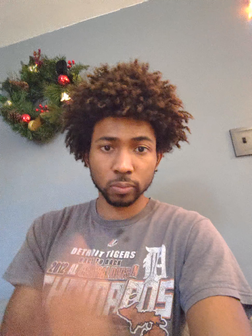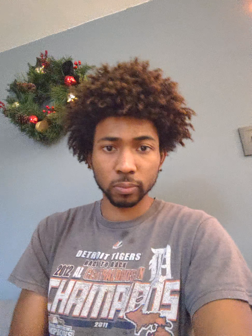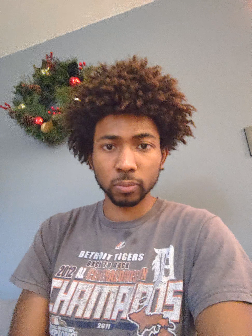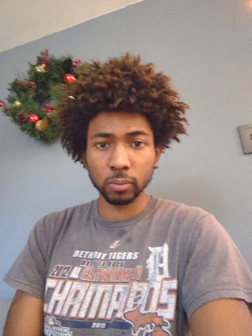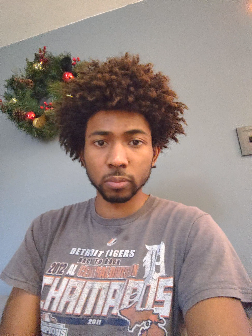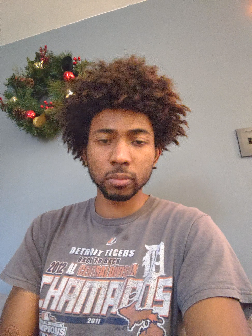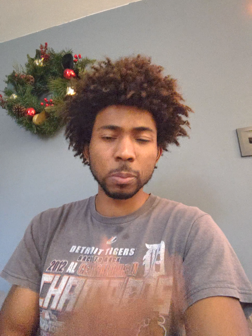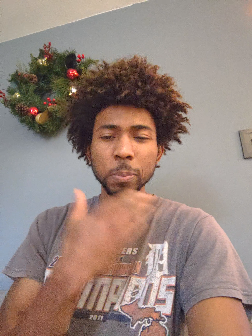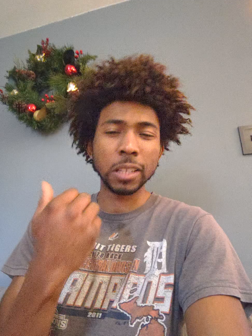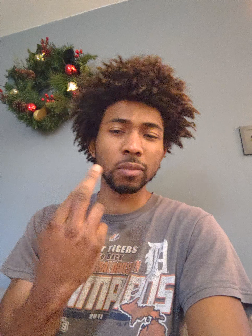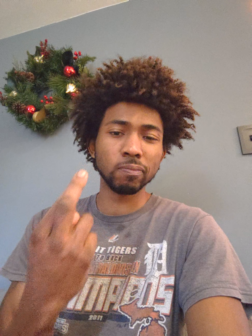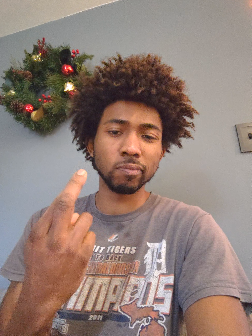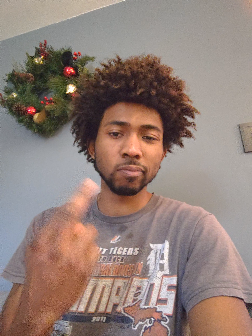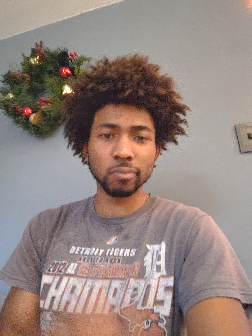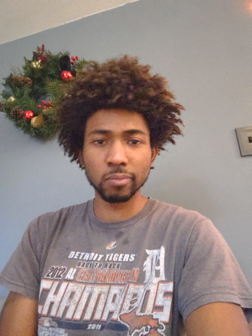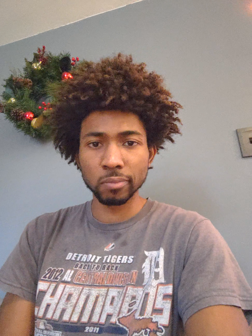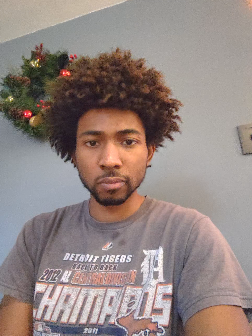beside